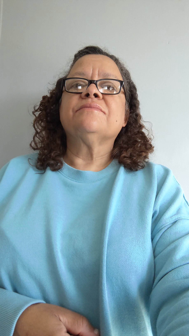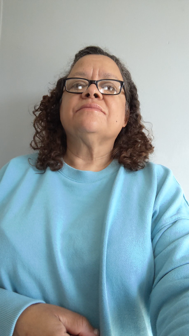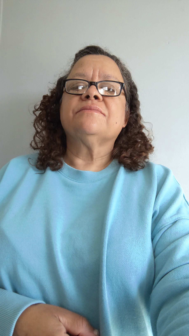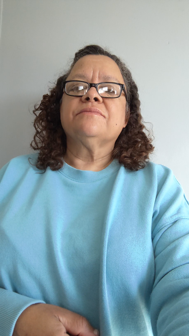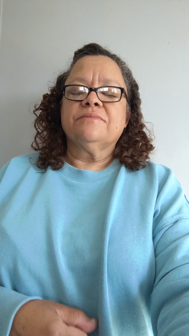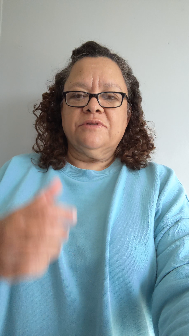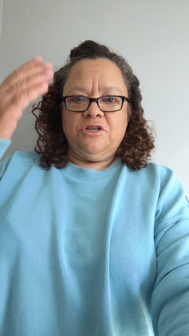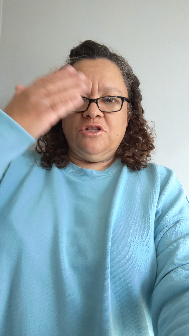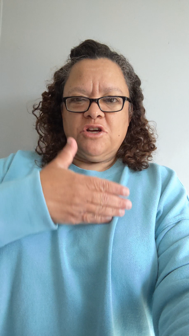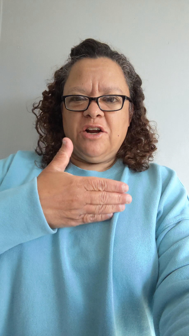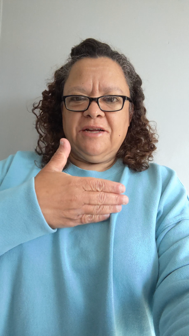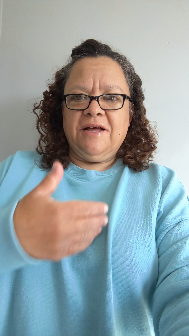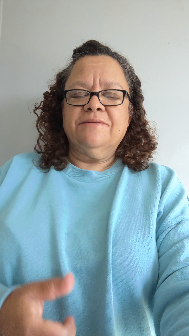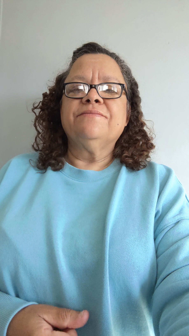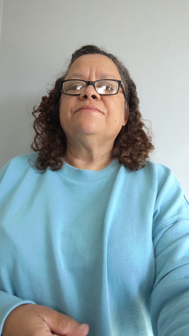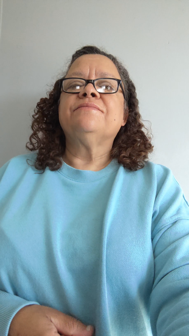dark